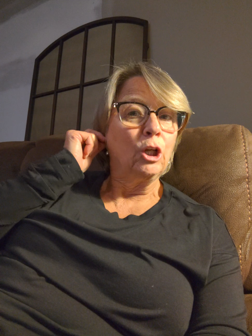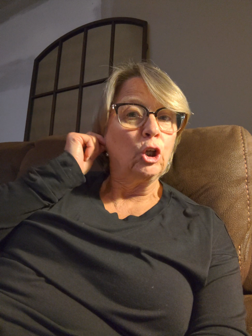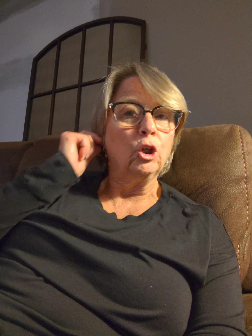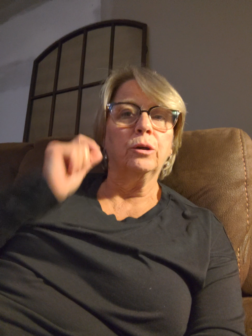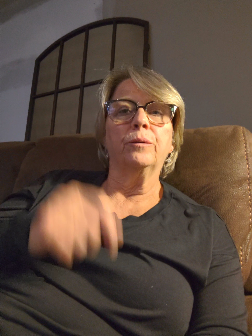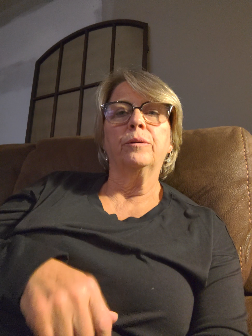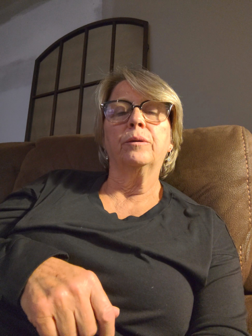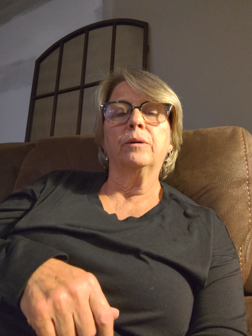ear